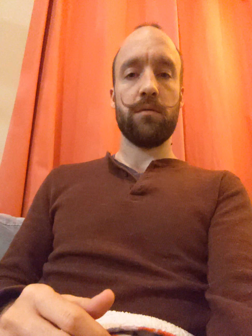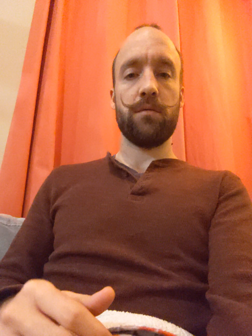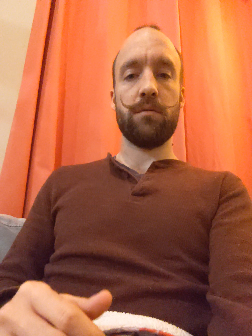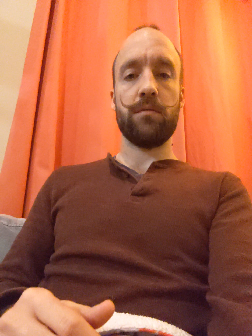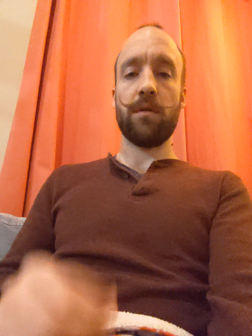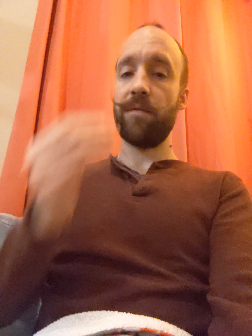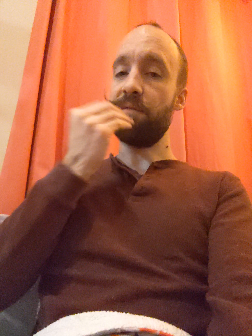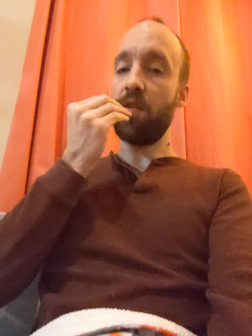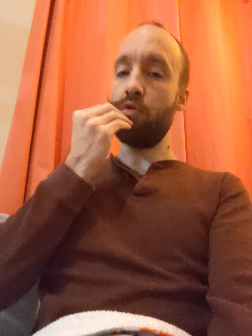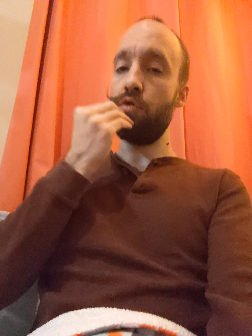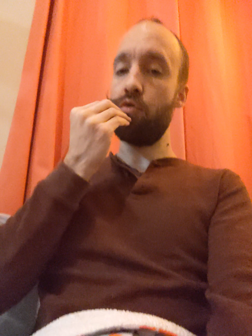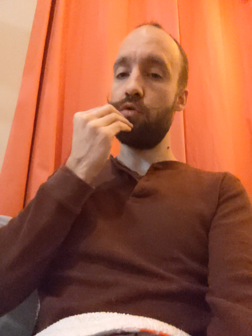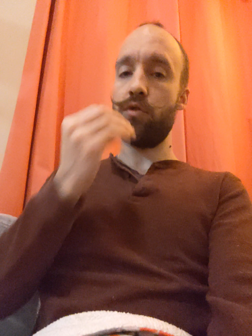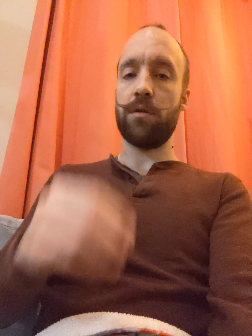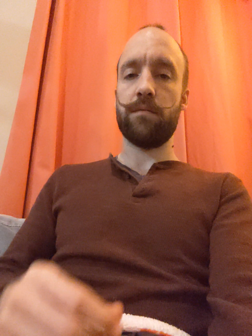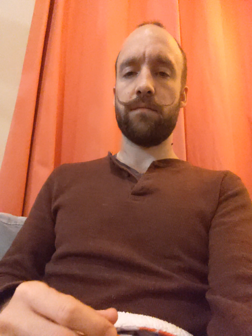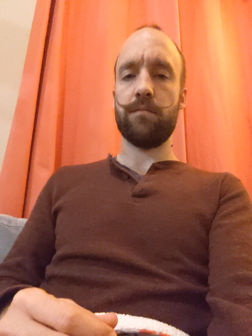food